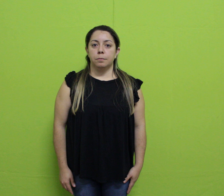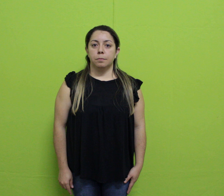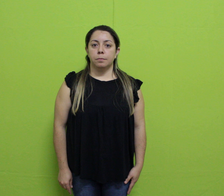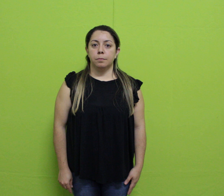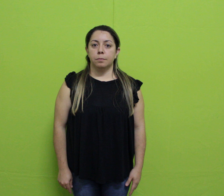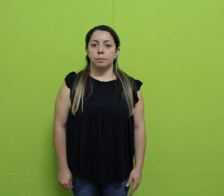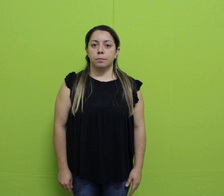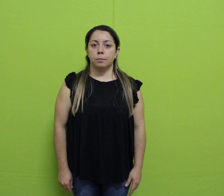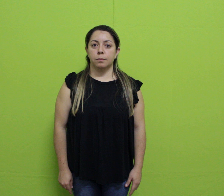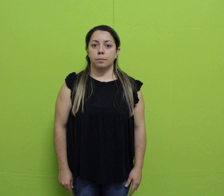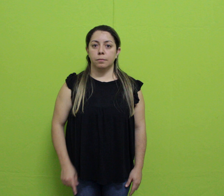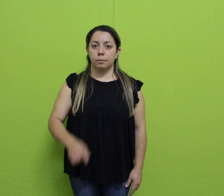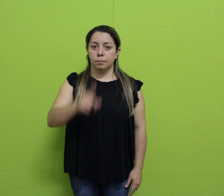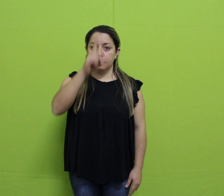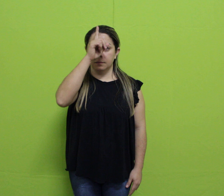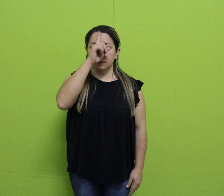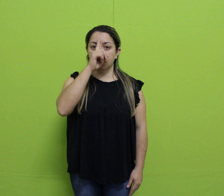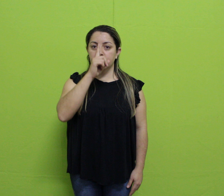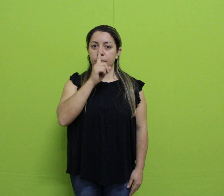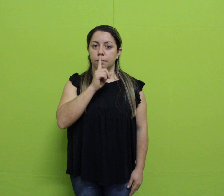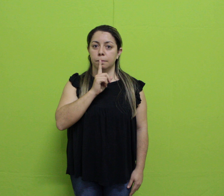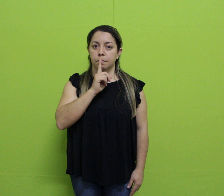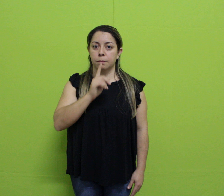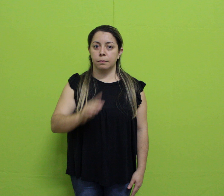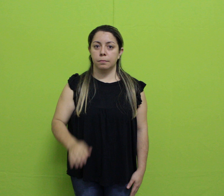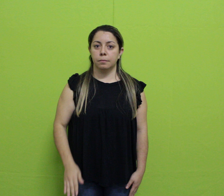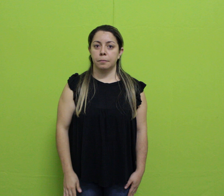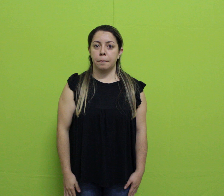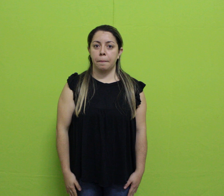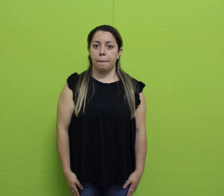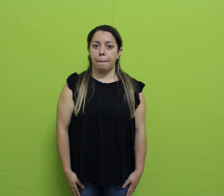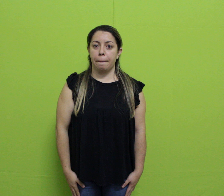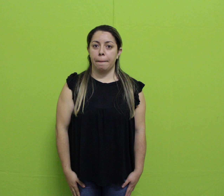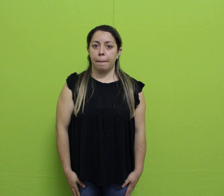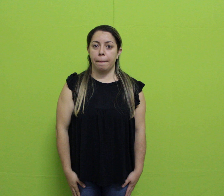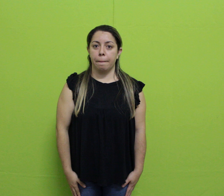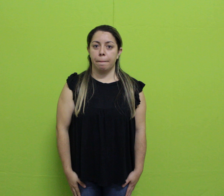amarelo